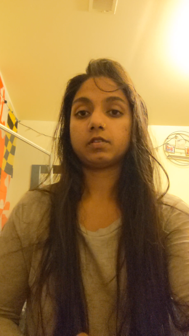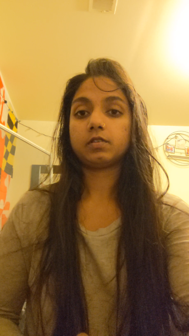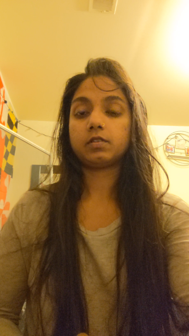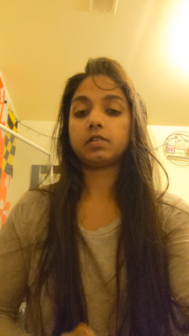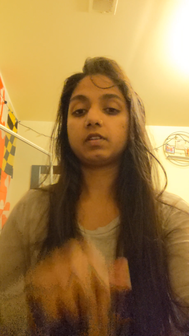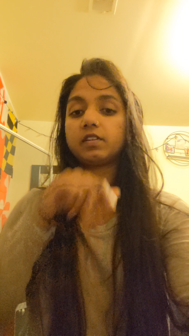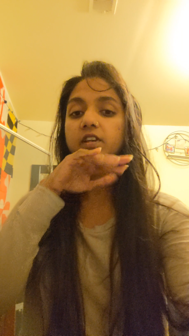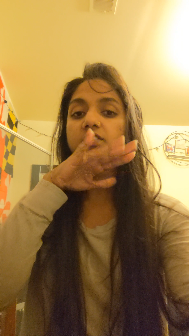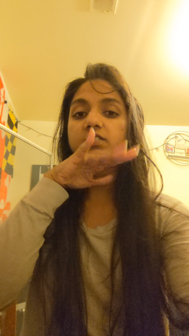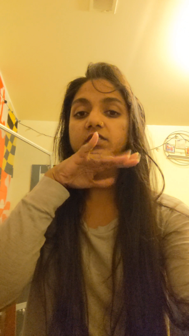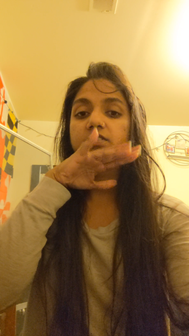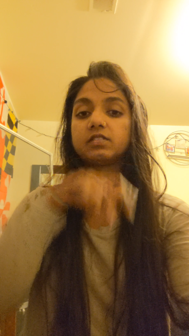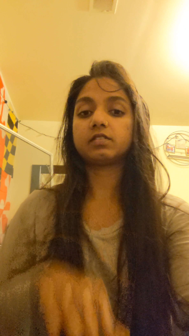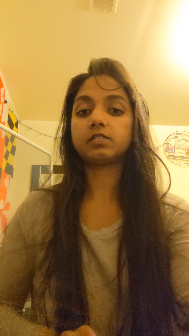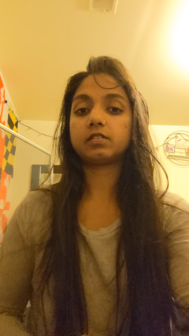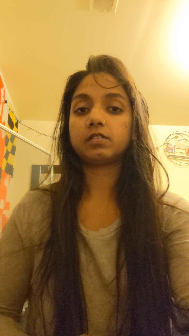naughty